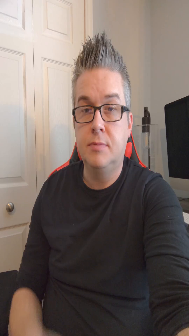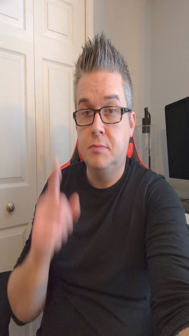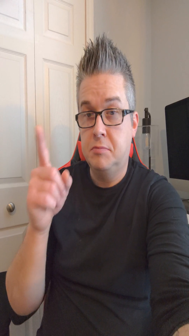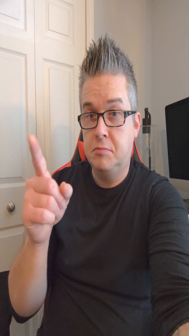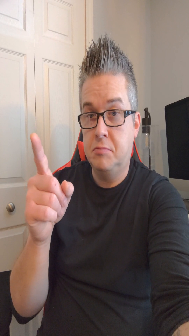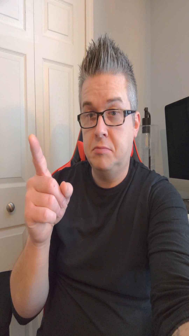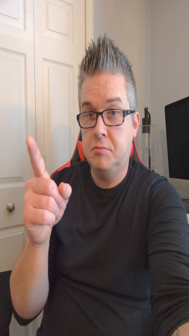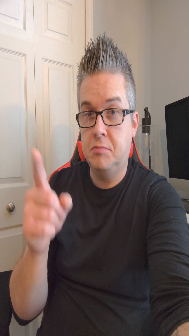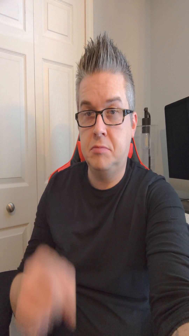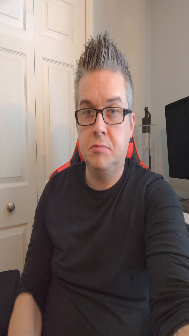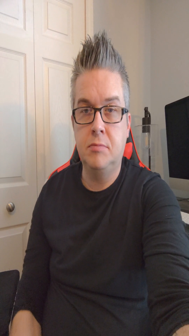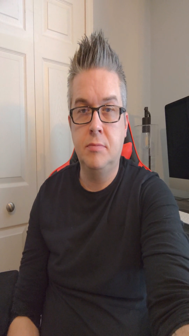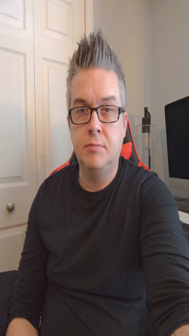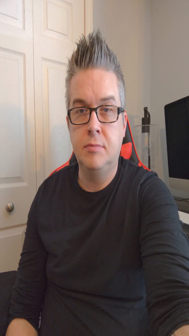he/she/it